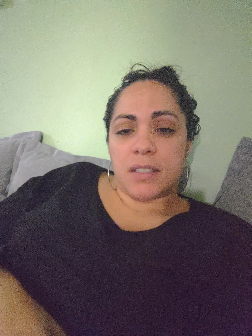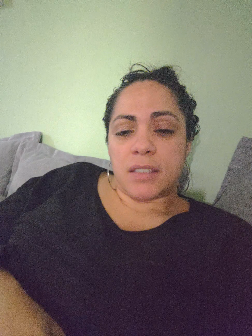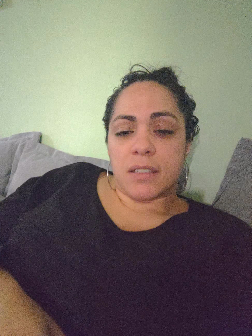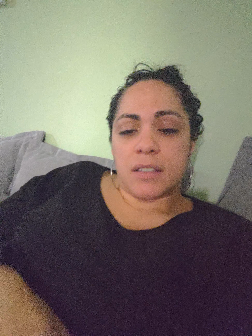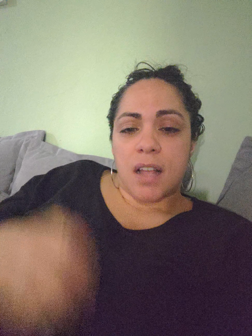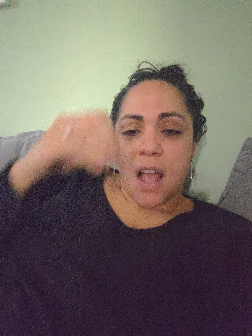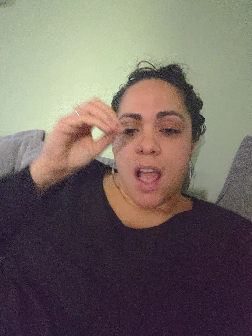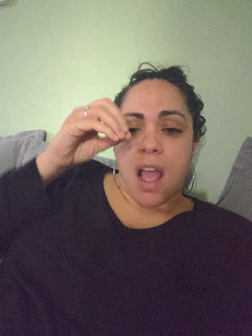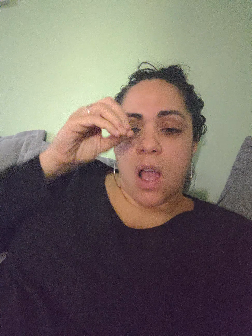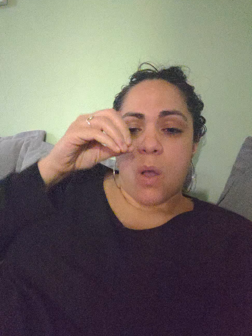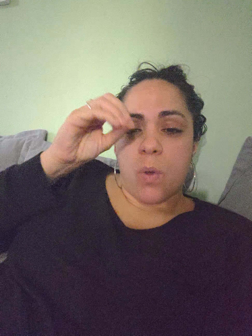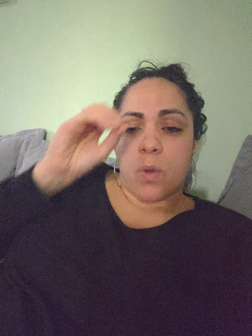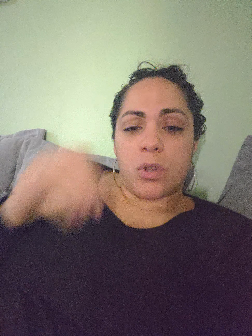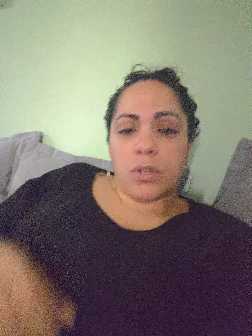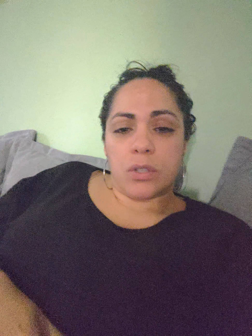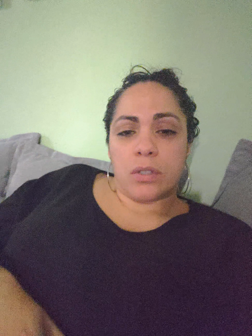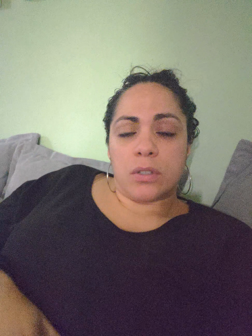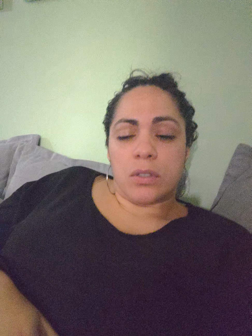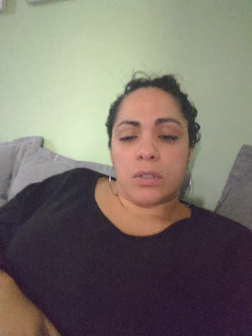owl